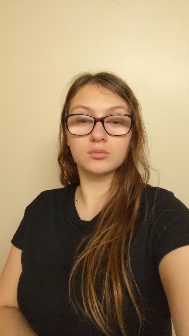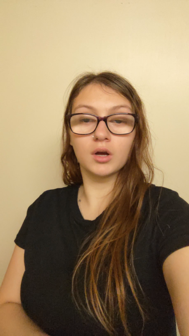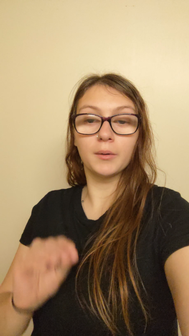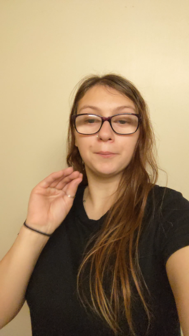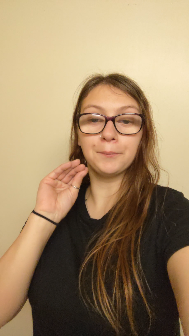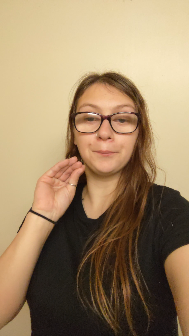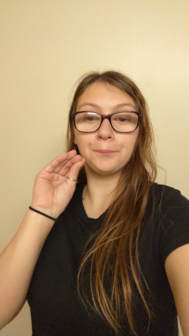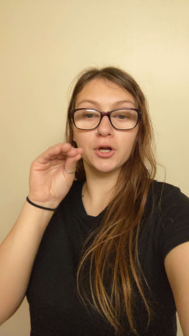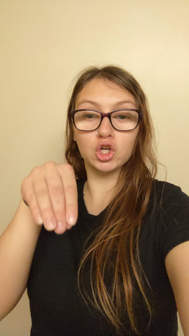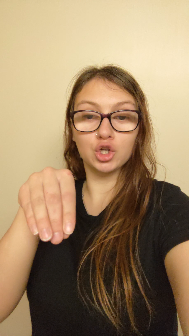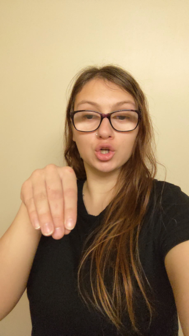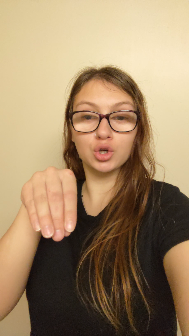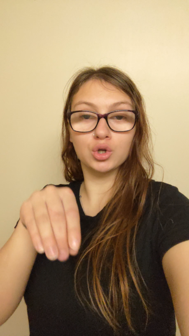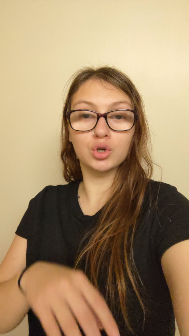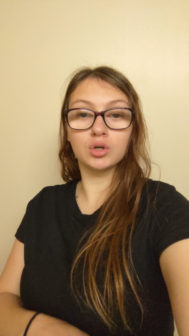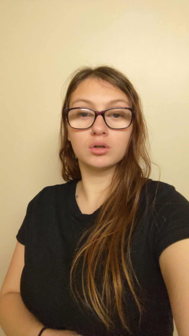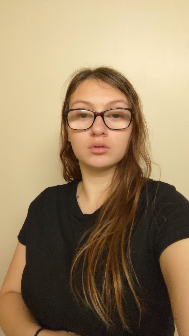put